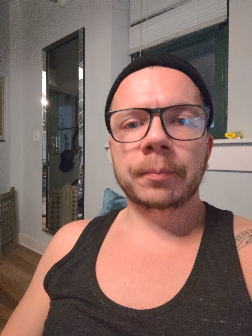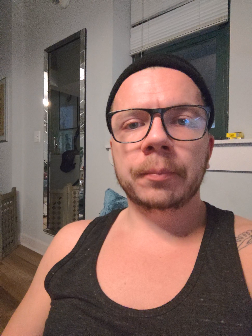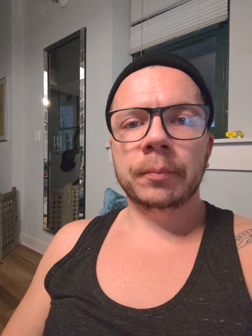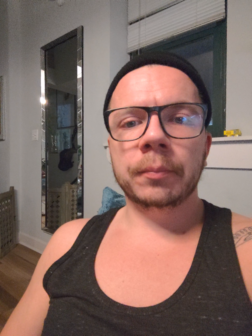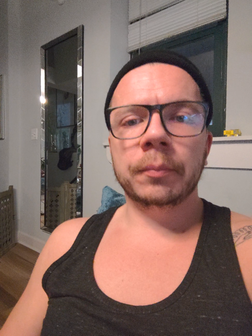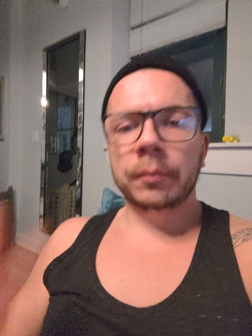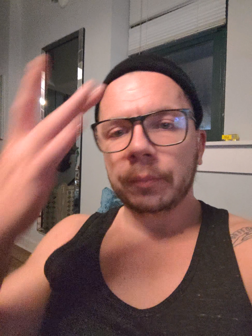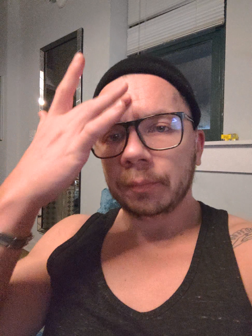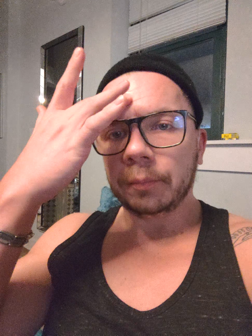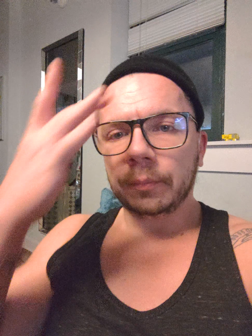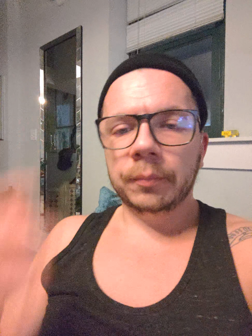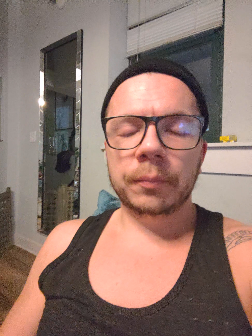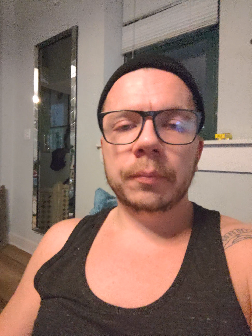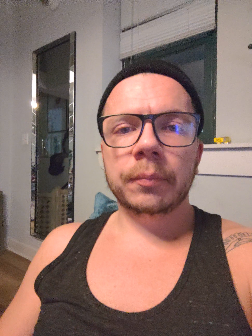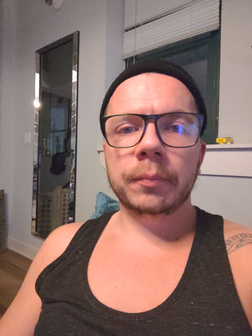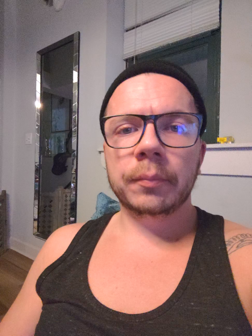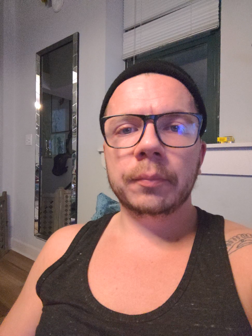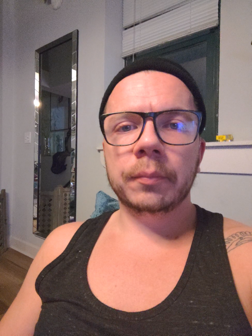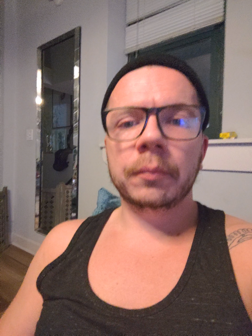sick